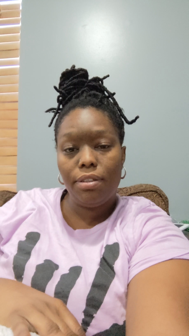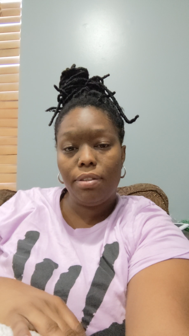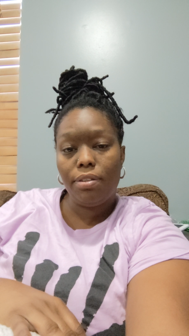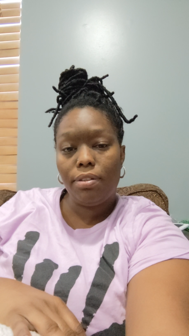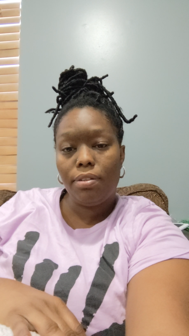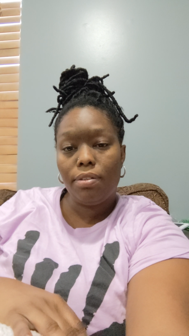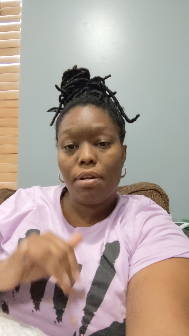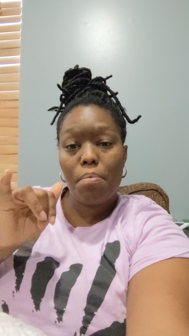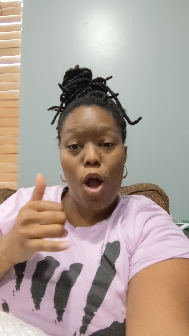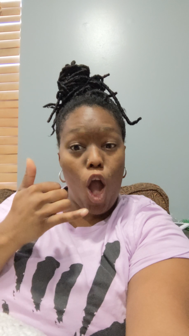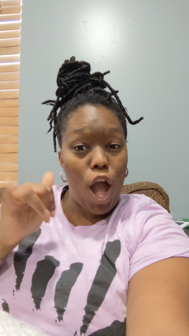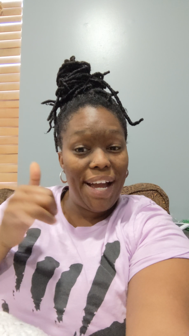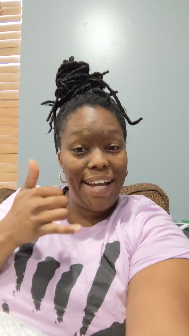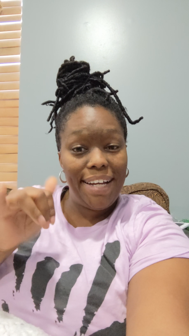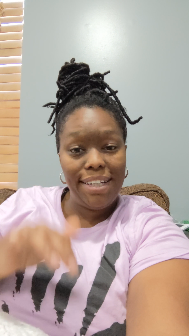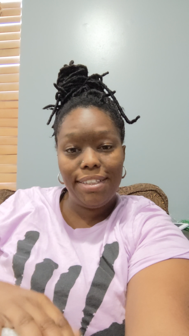party